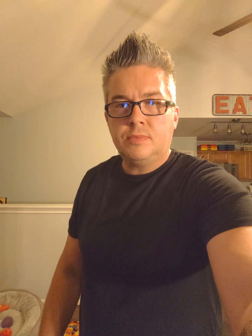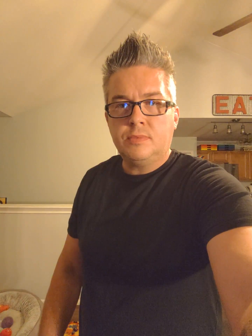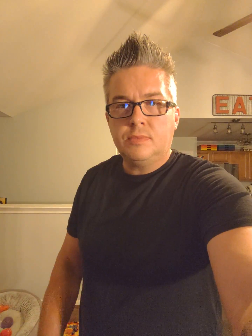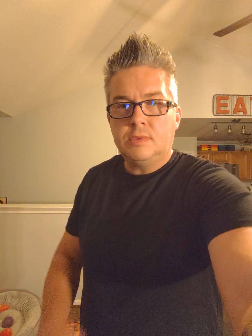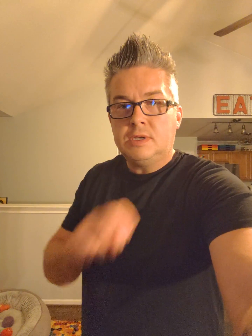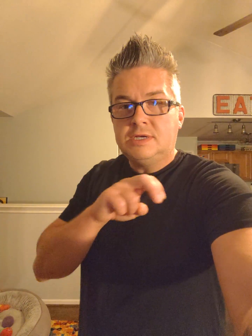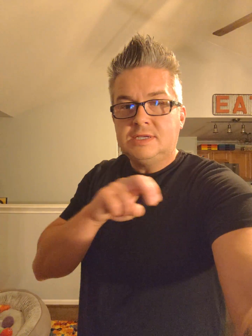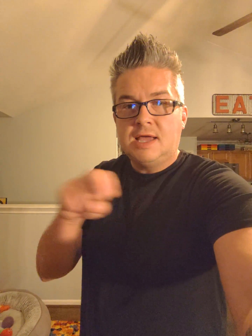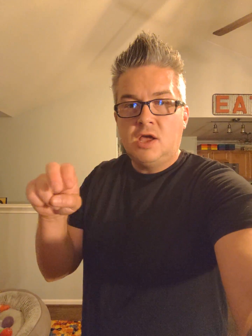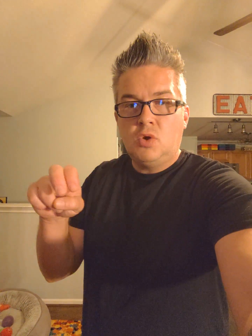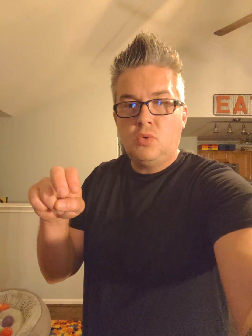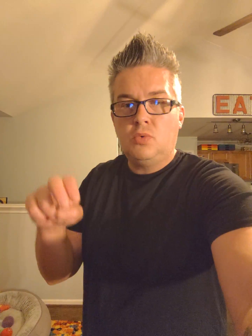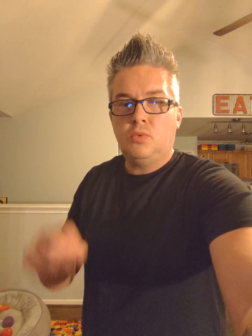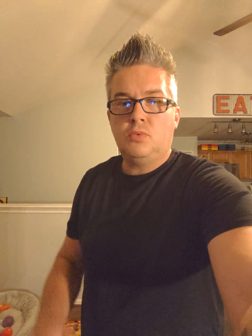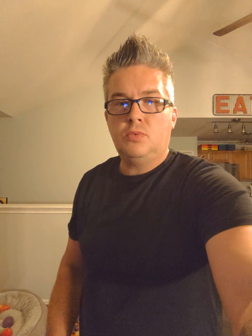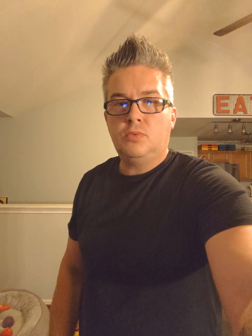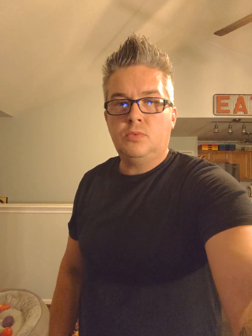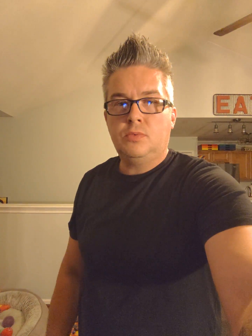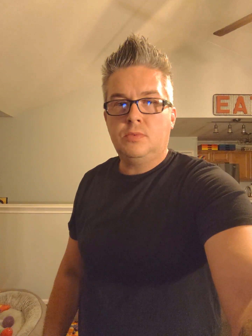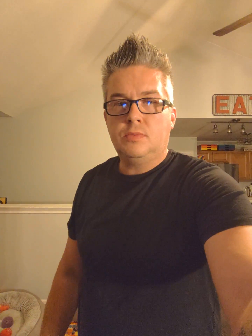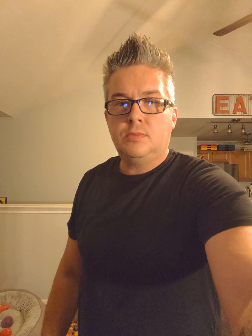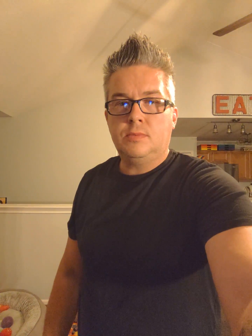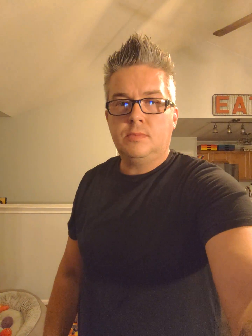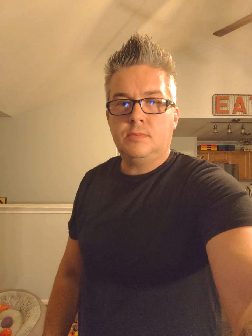bench